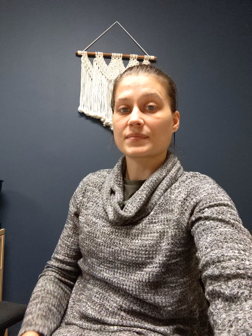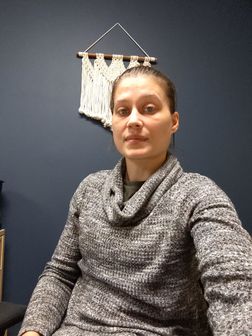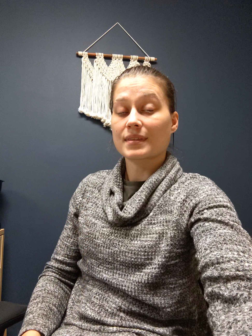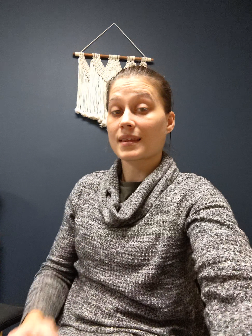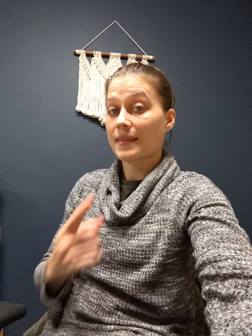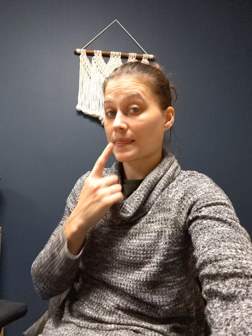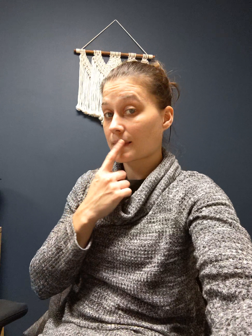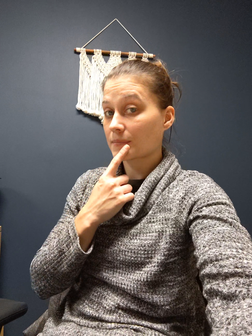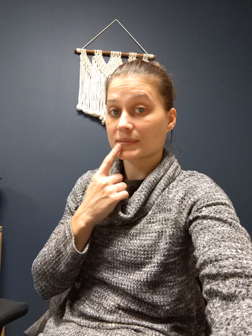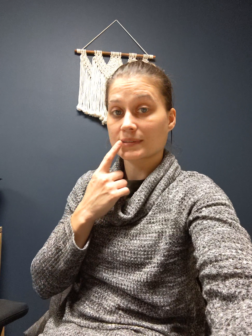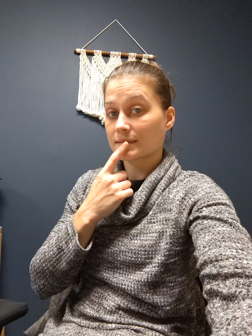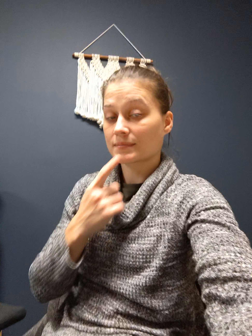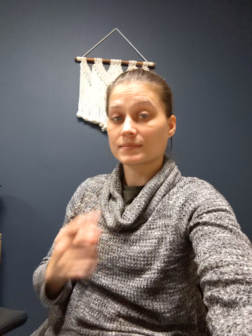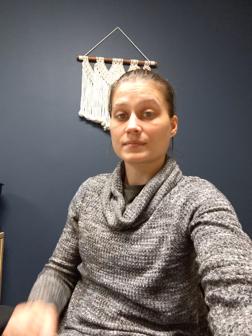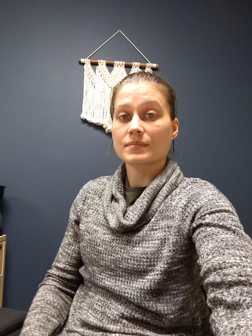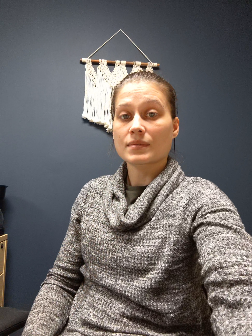lips